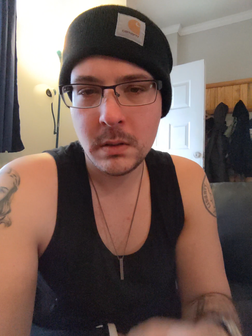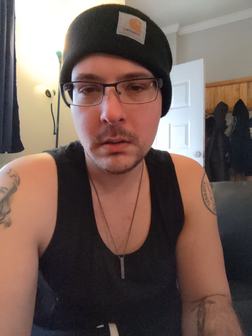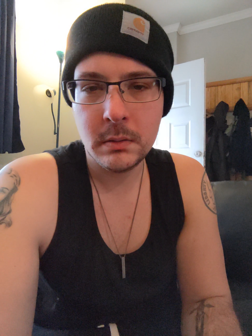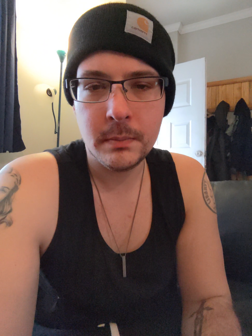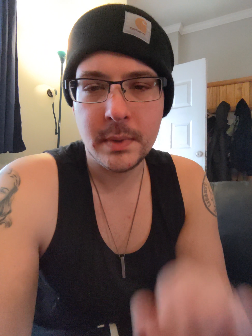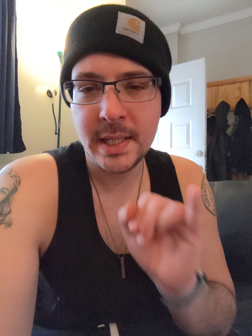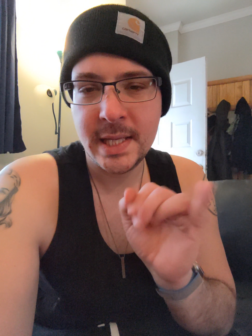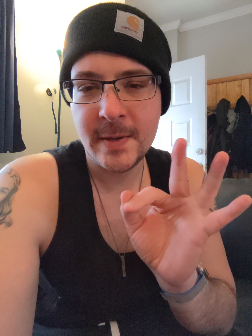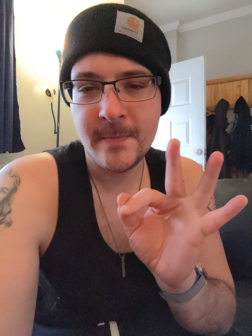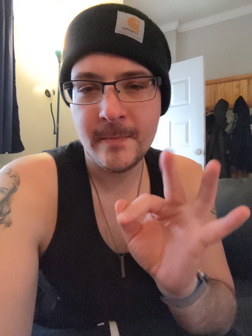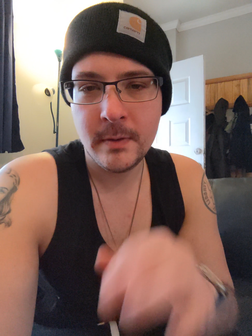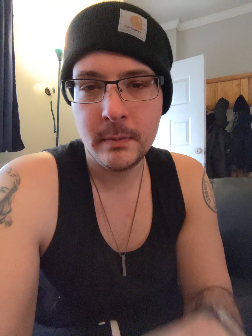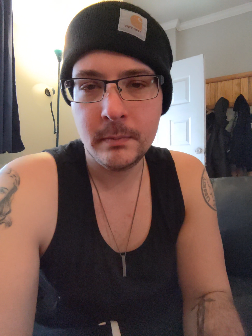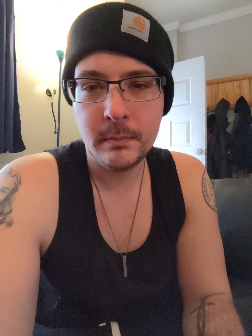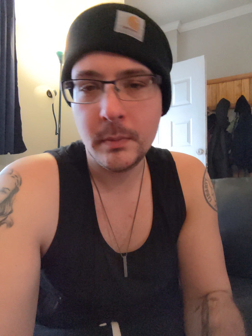if